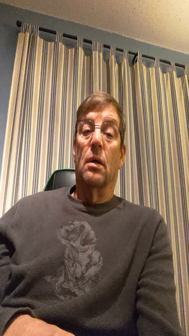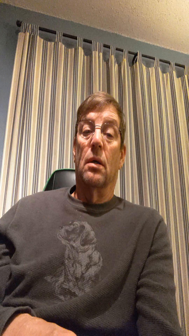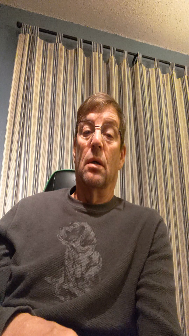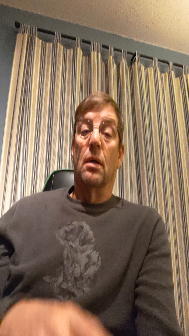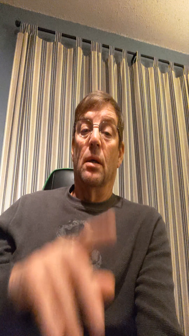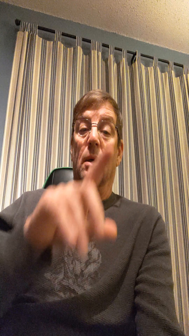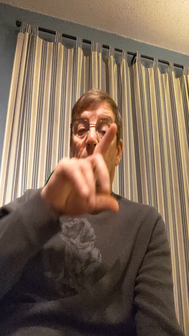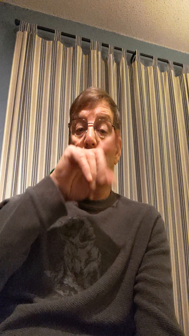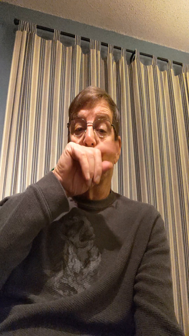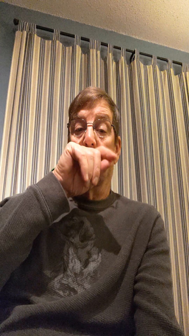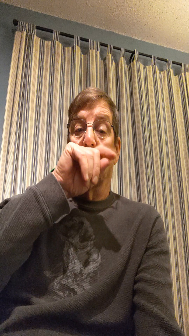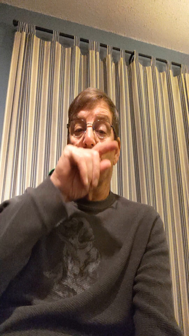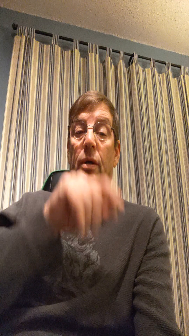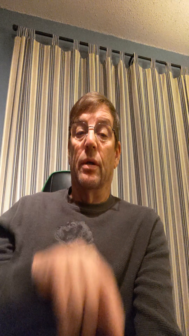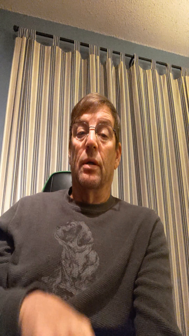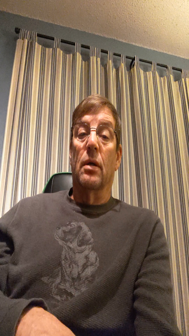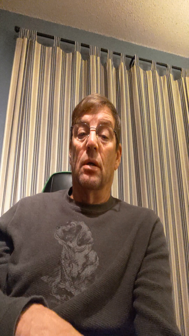bird